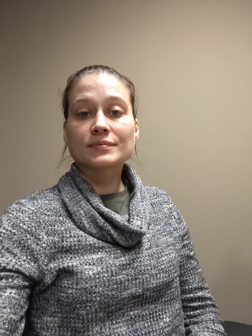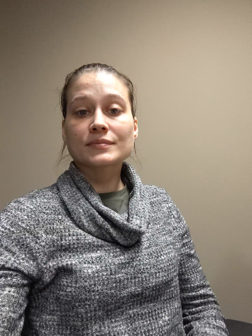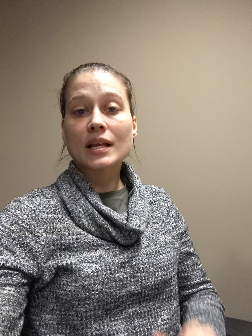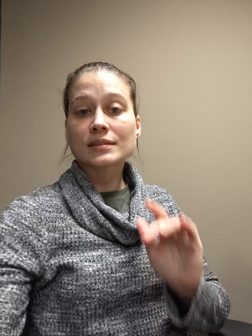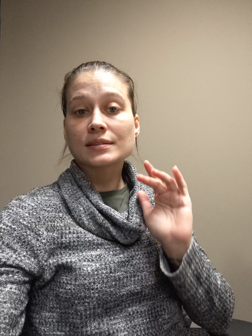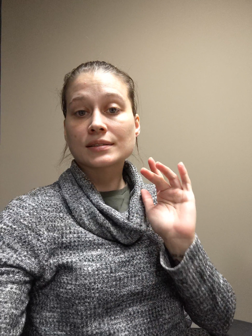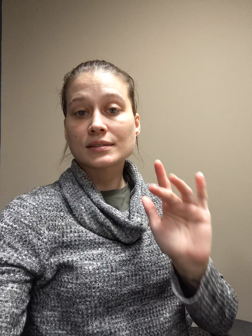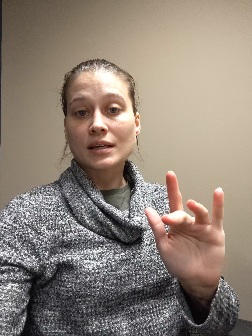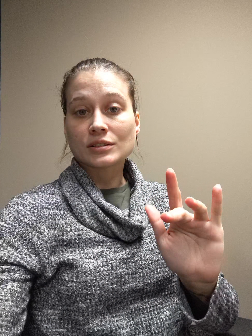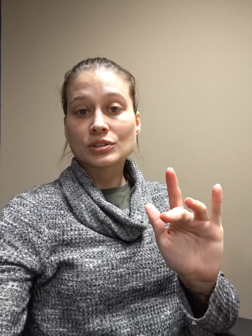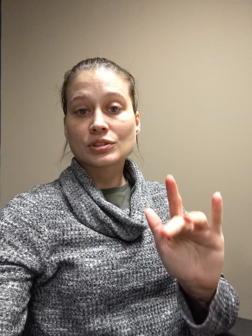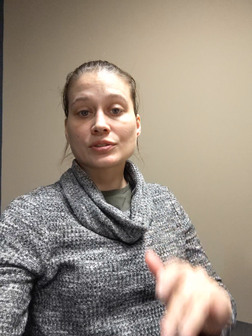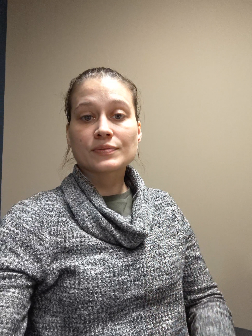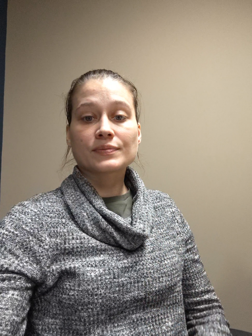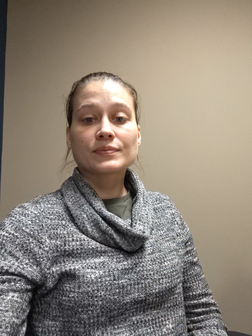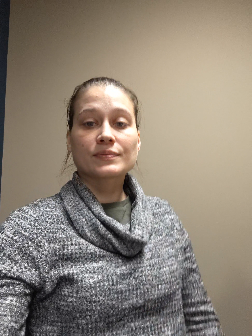touch